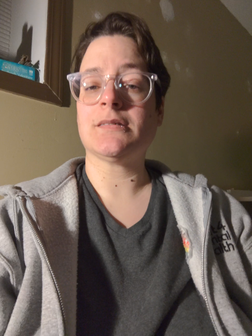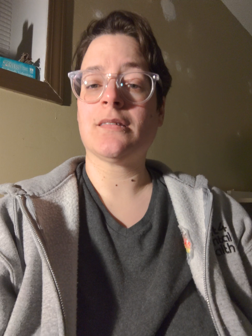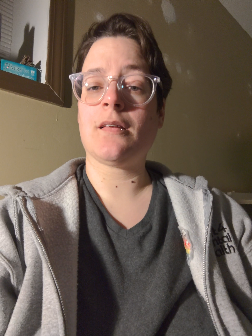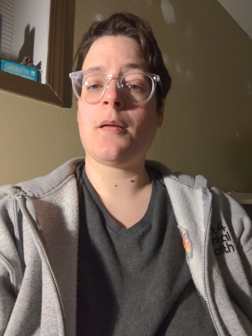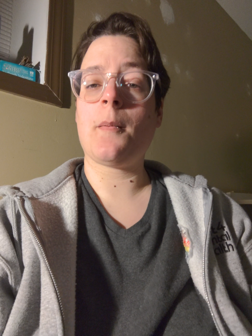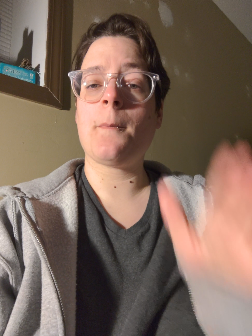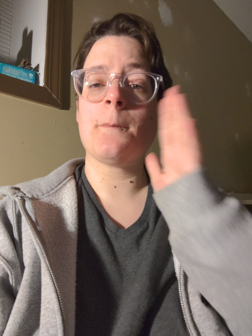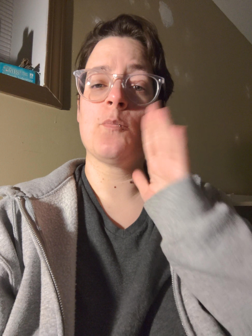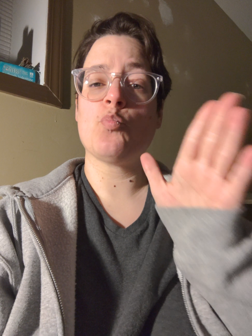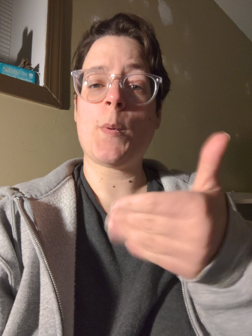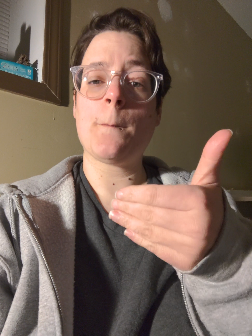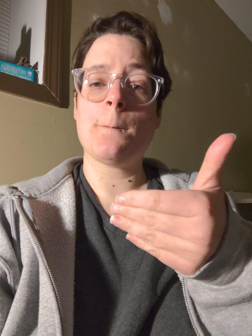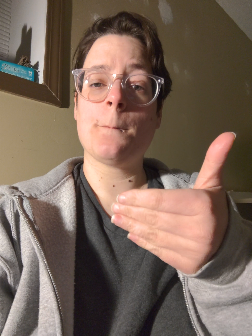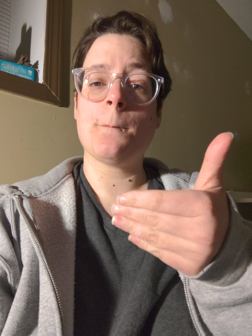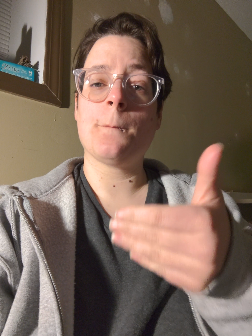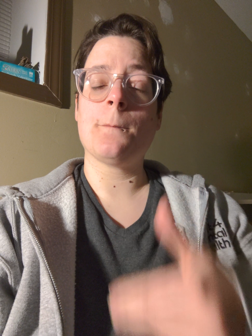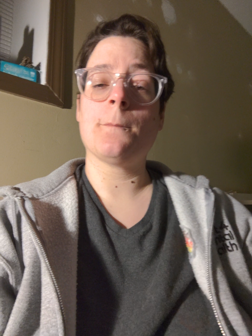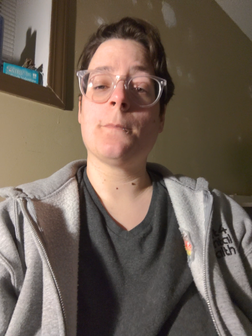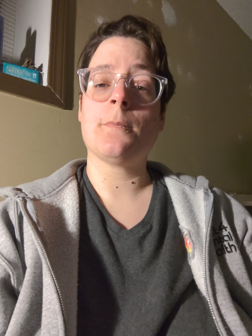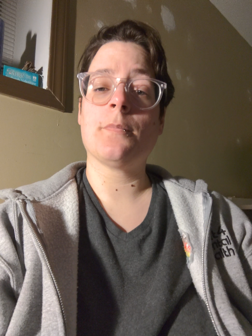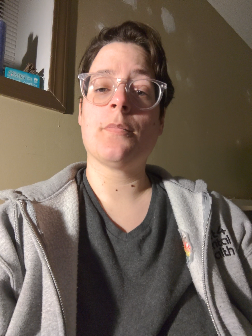bedroom